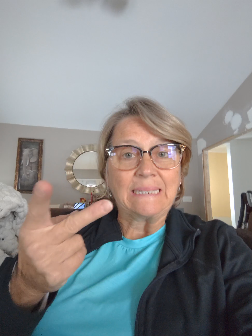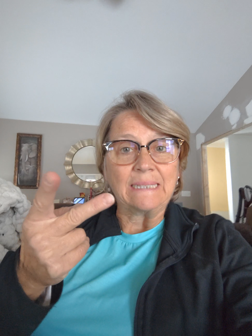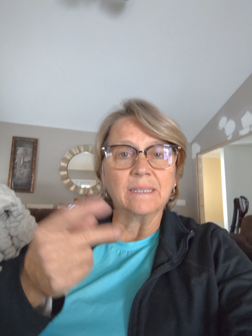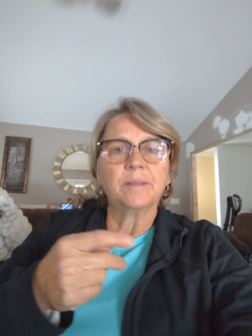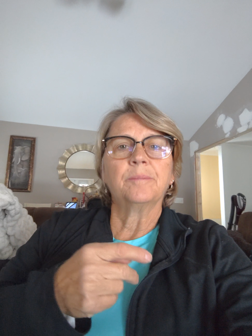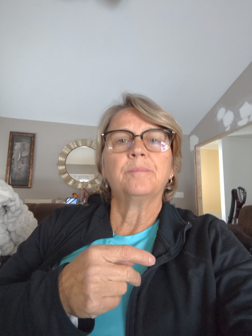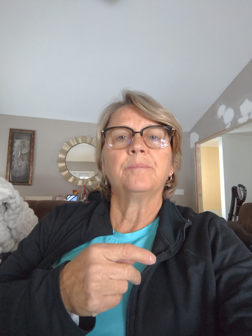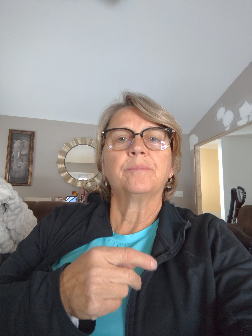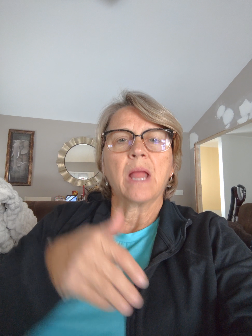see